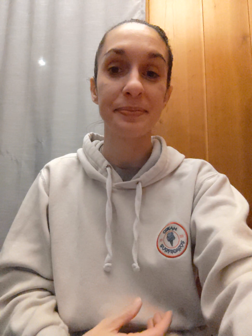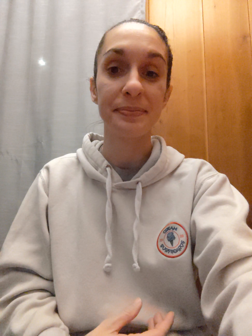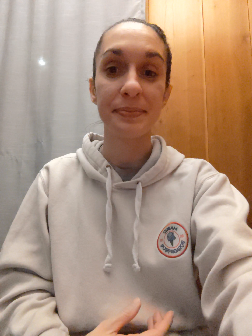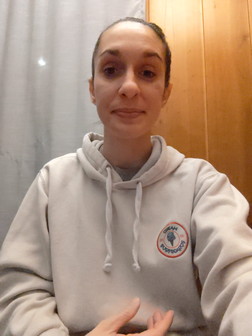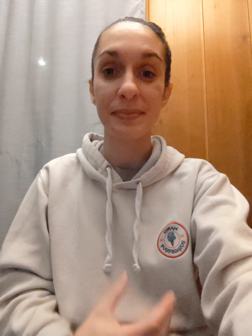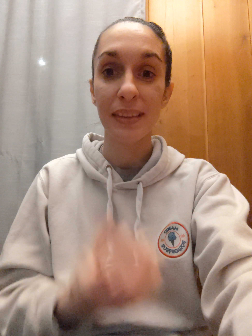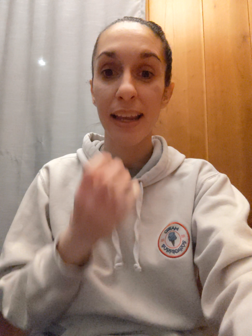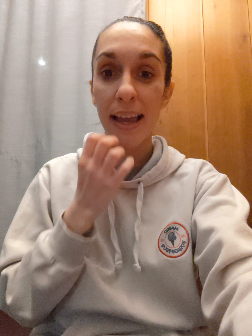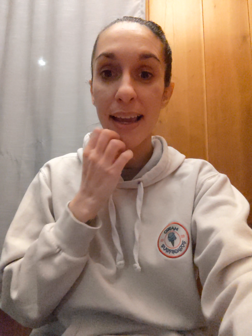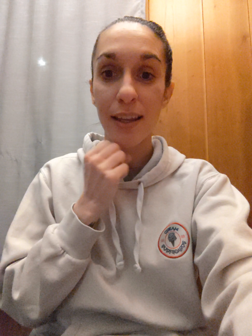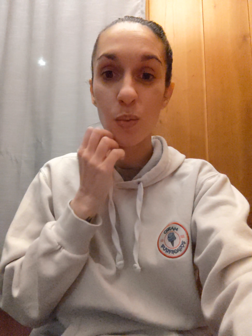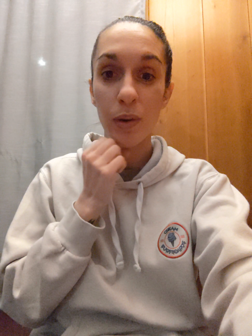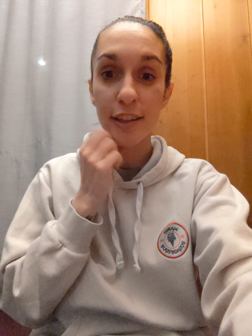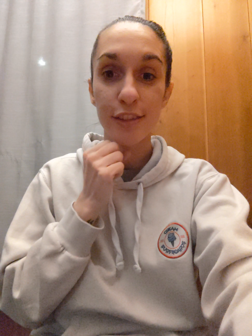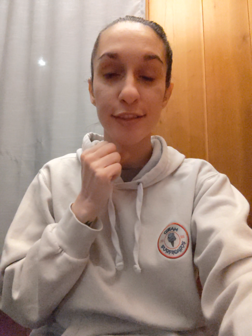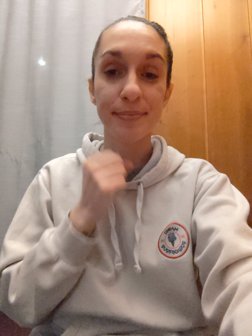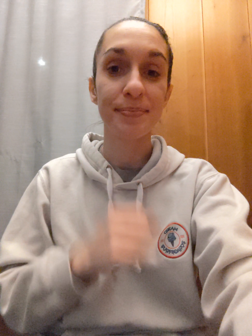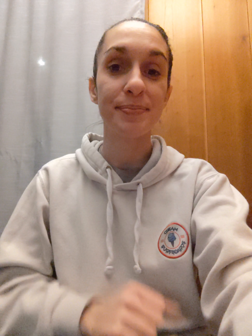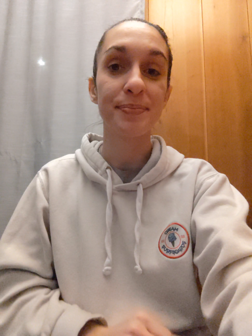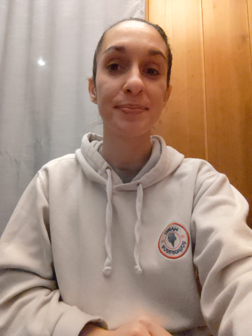underwear